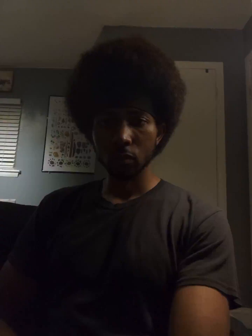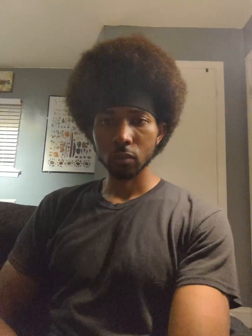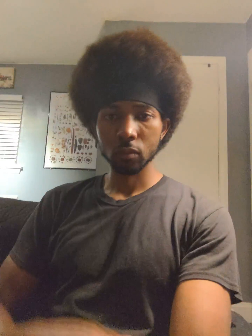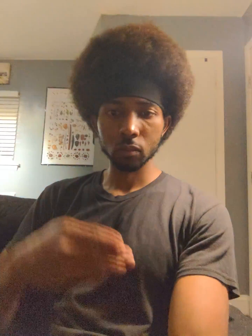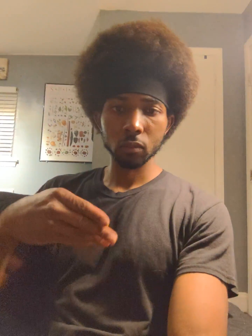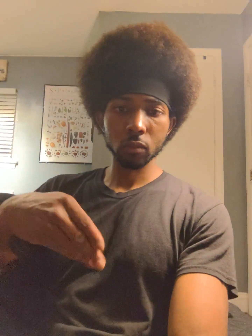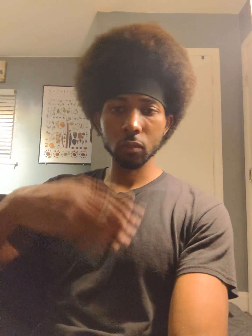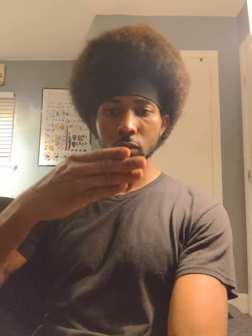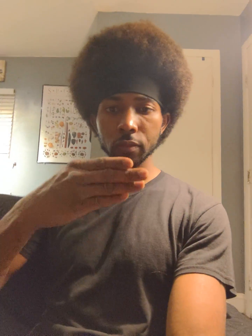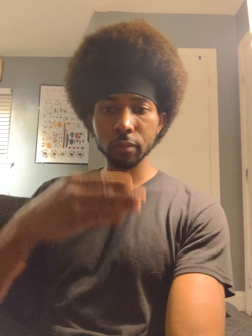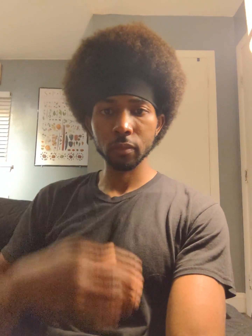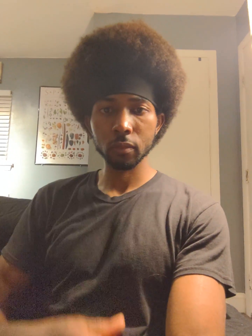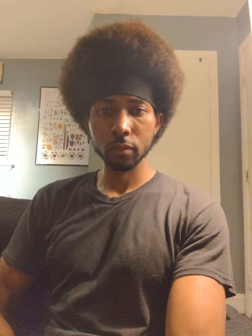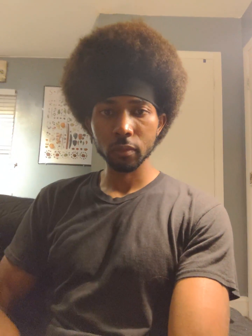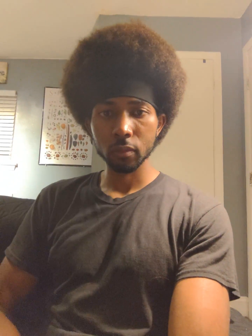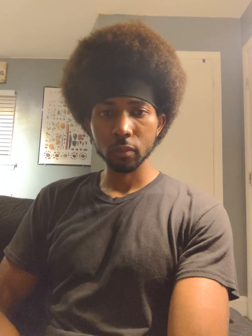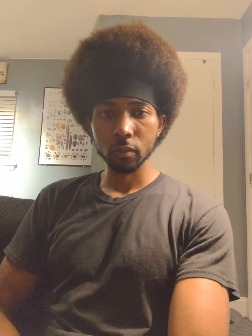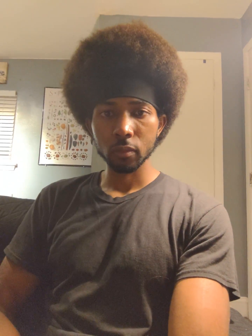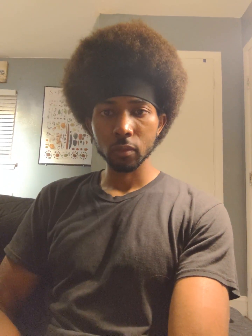kick